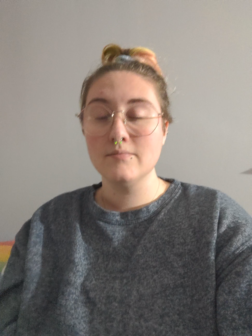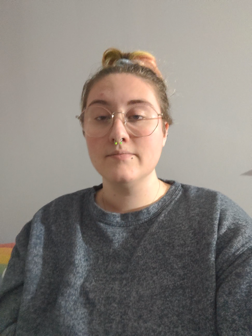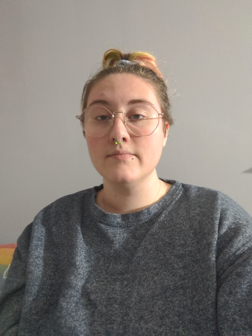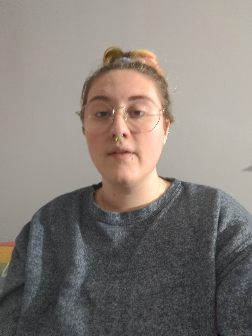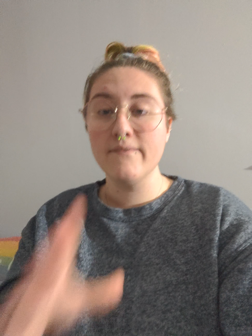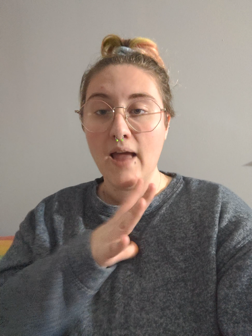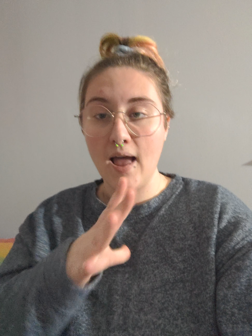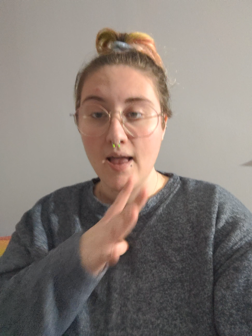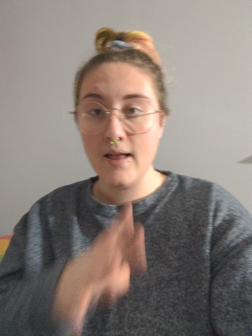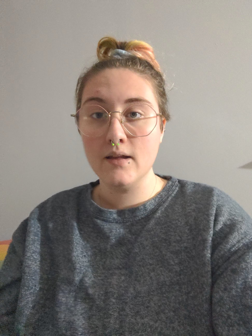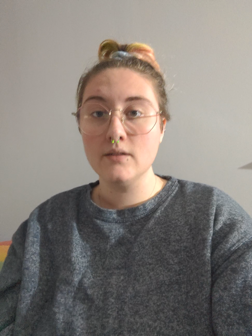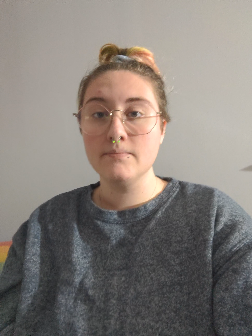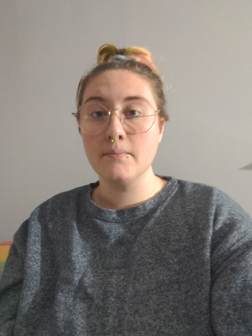fine